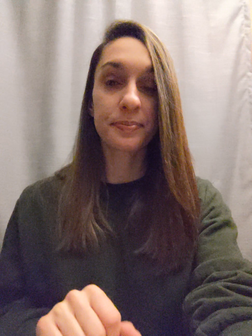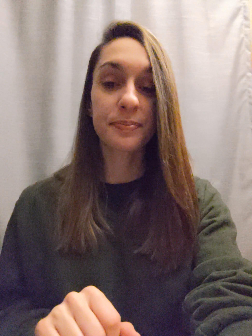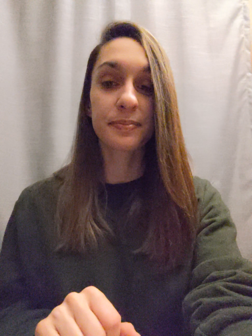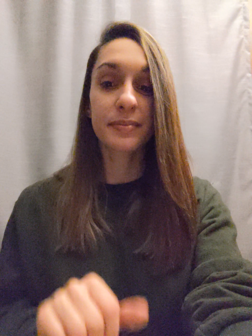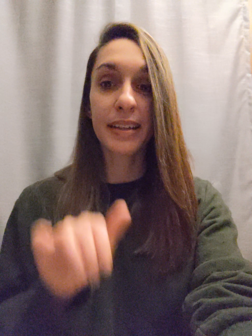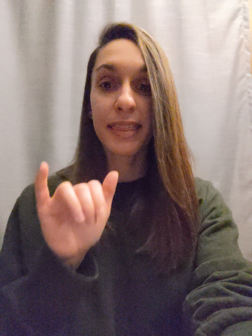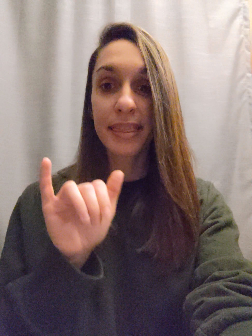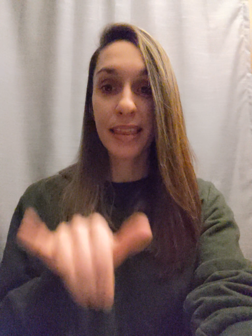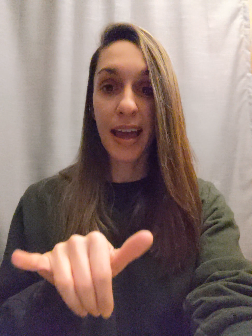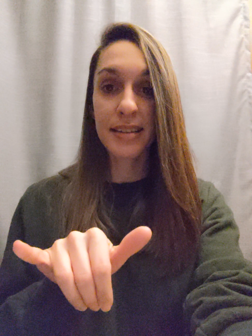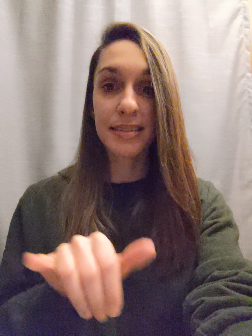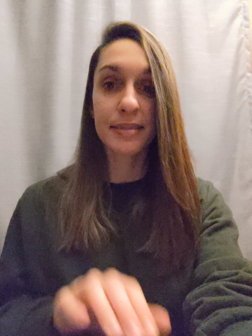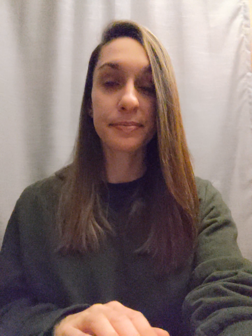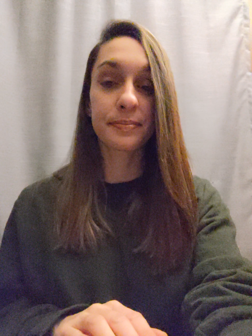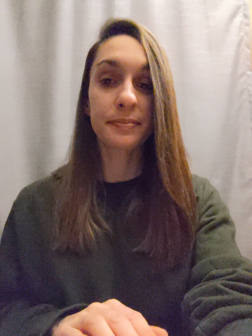that